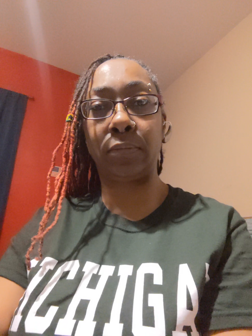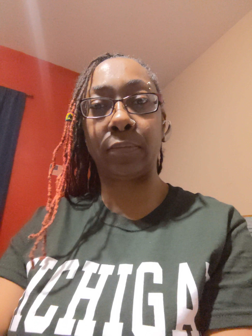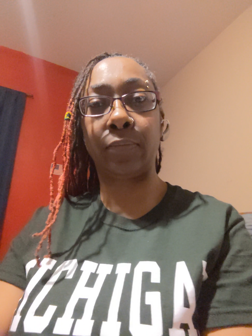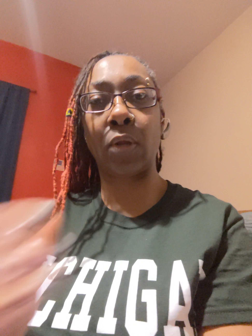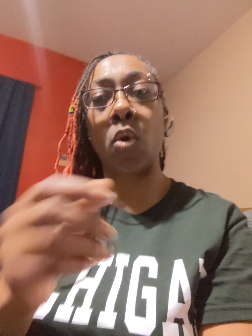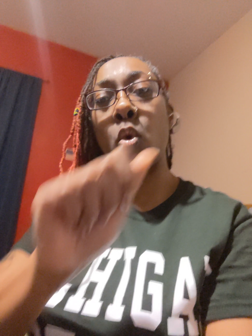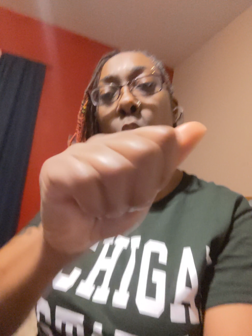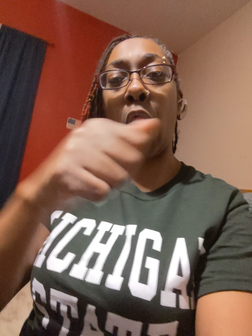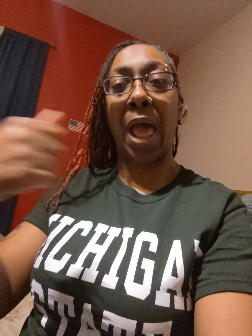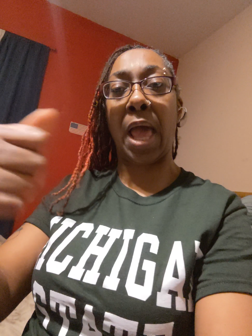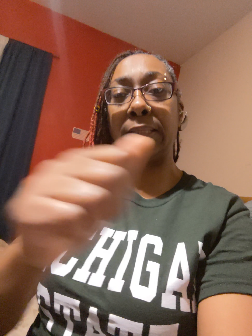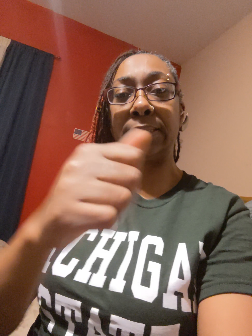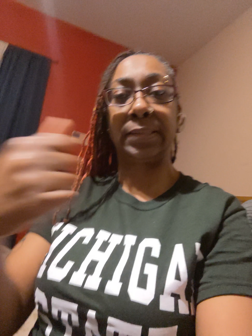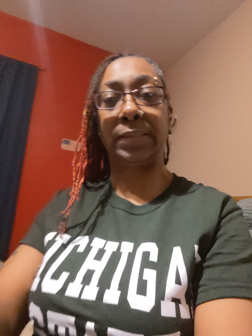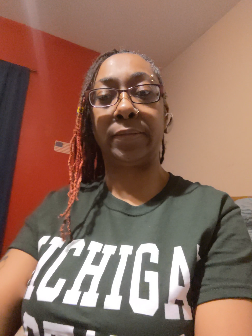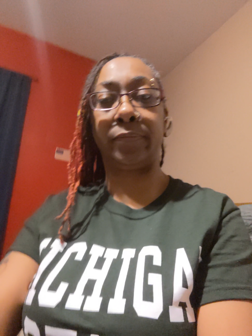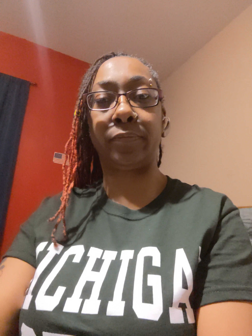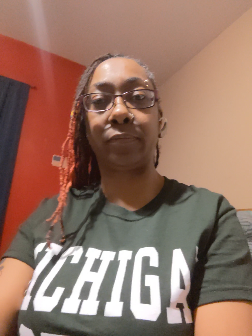closet